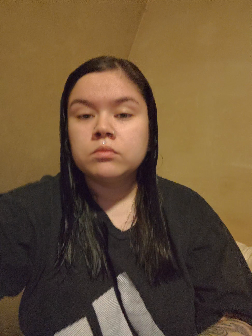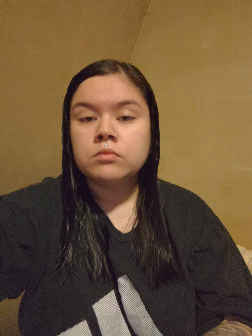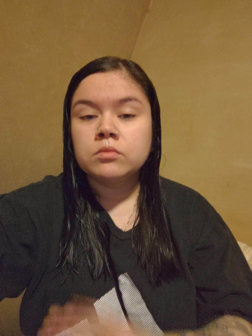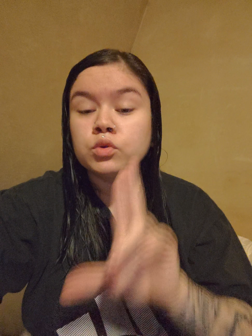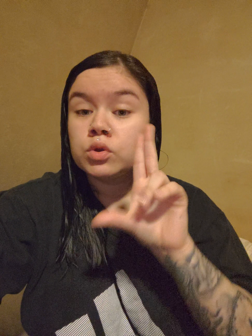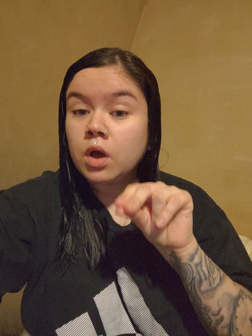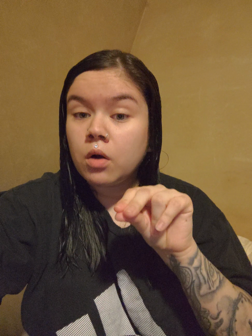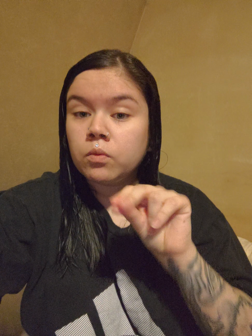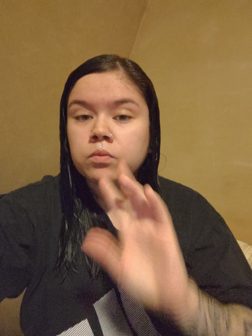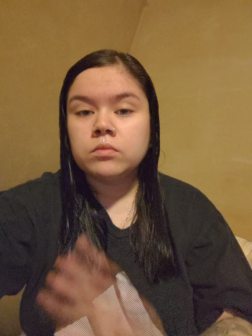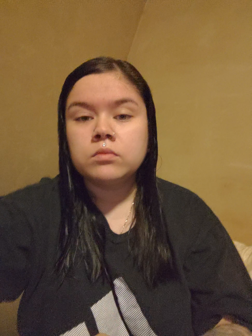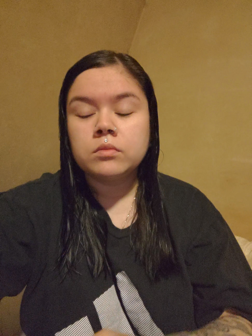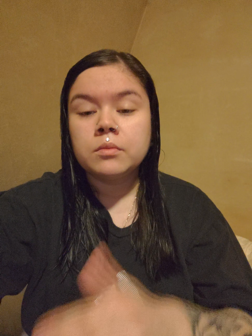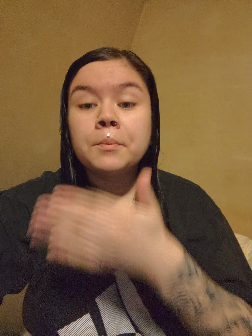no